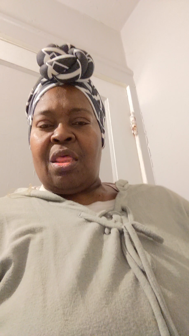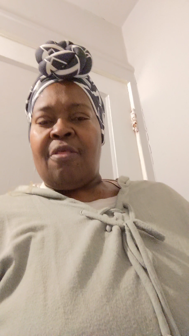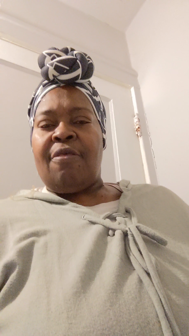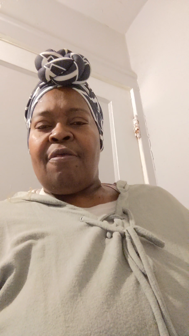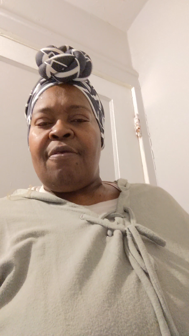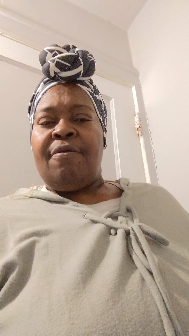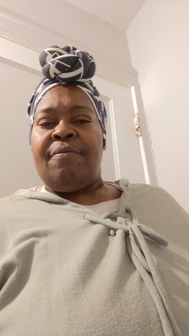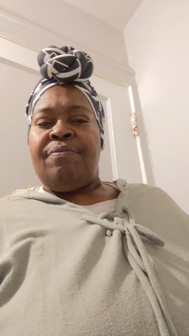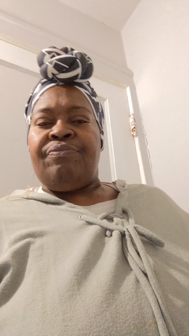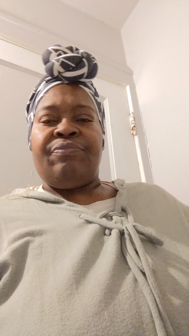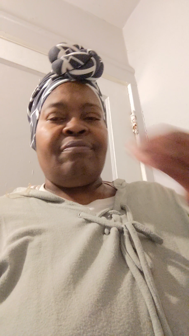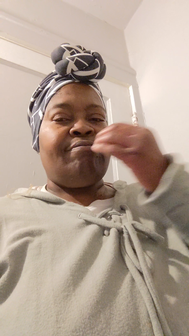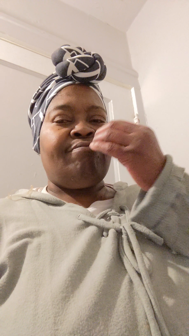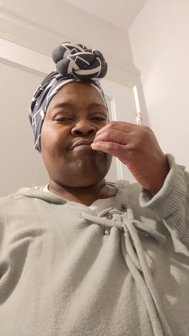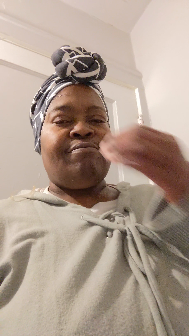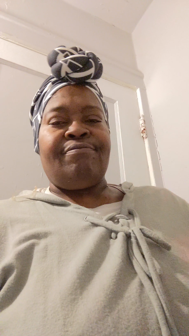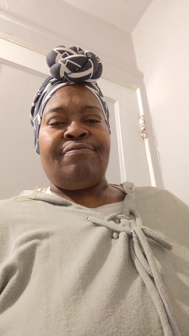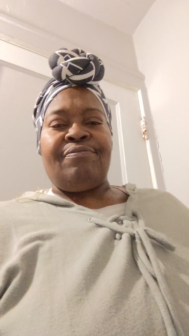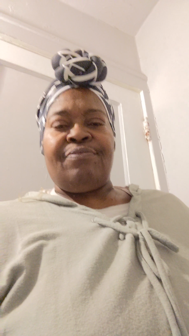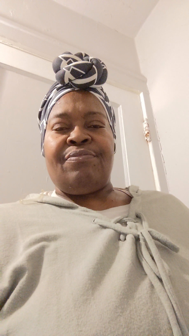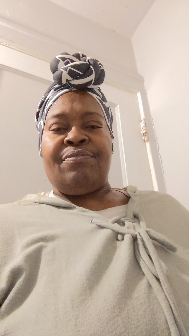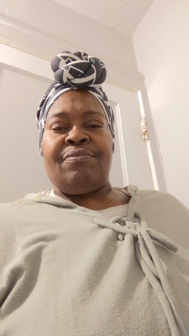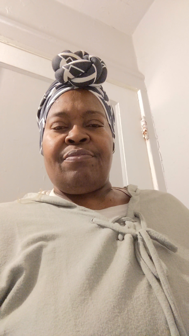eat